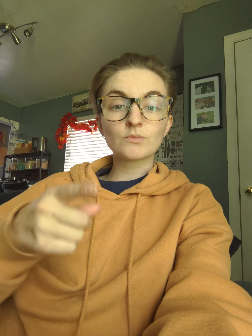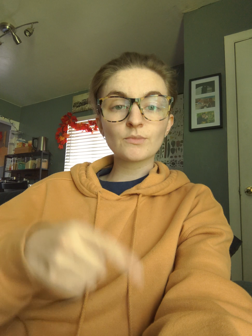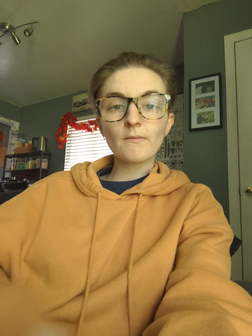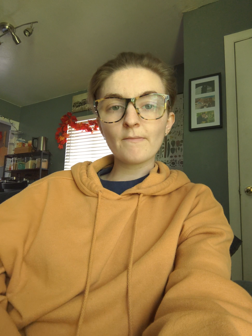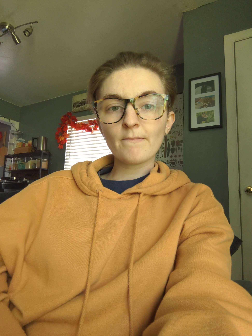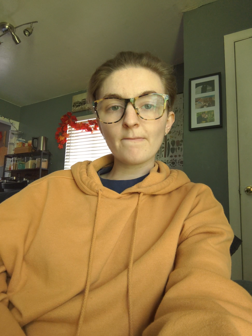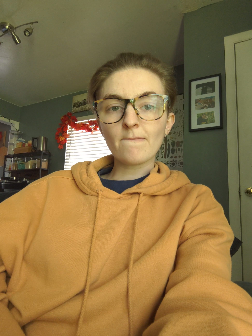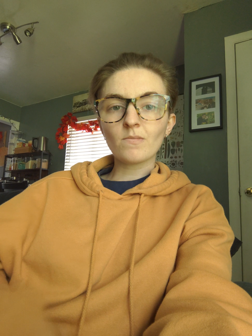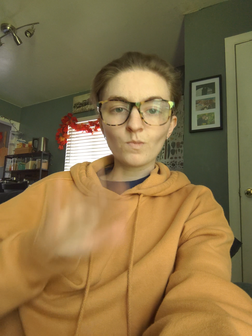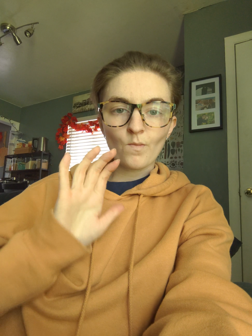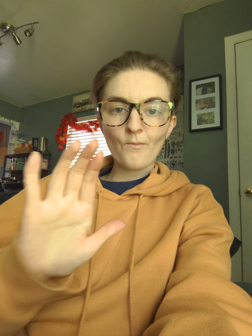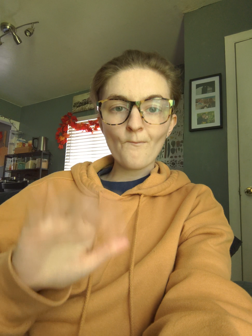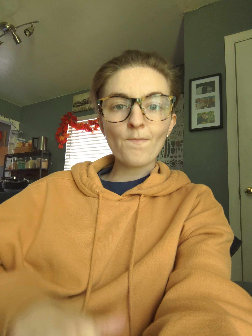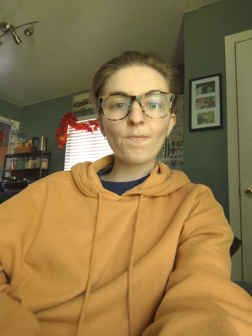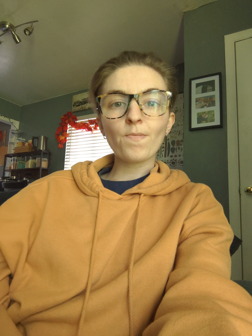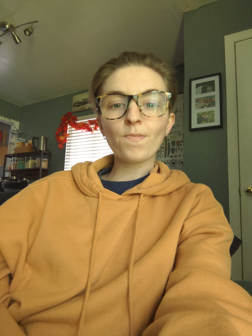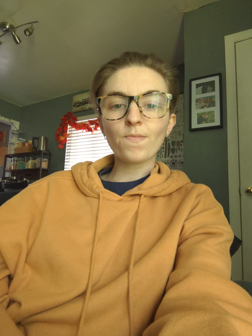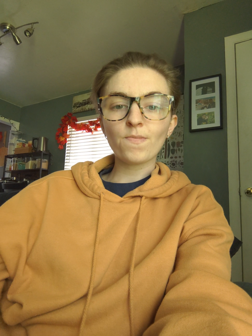push